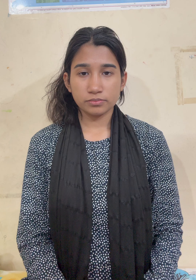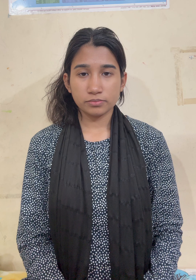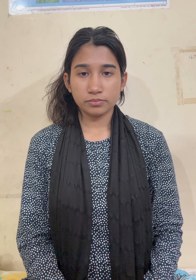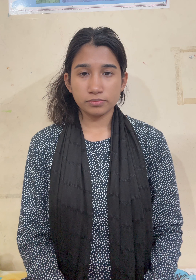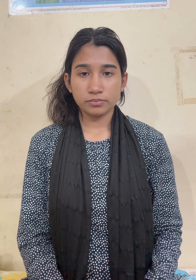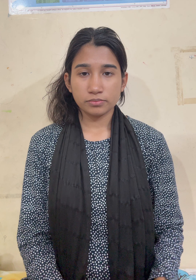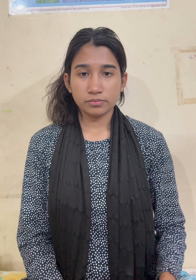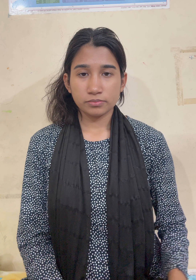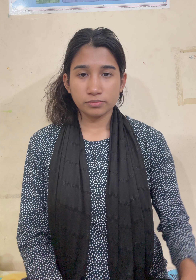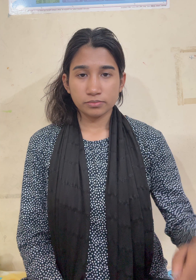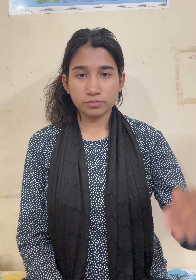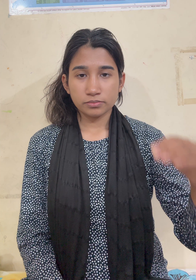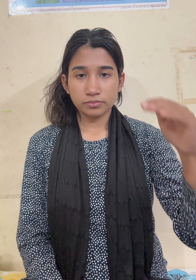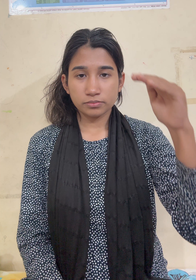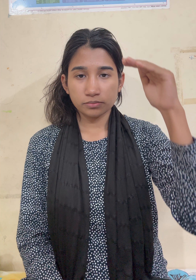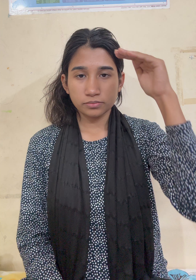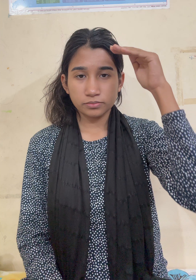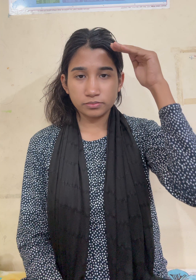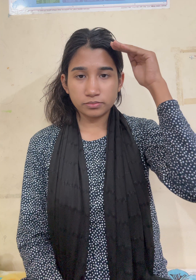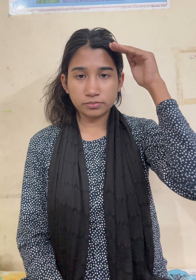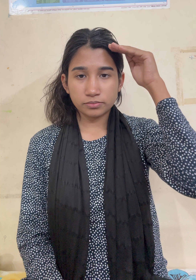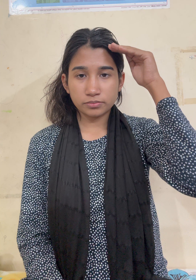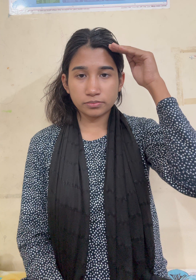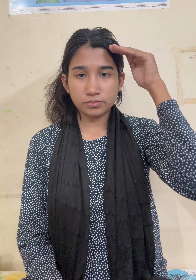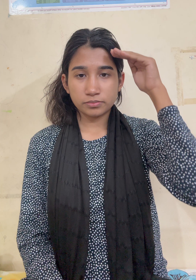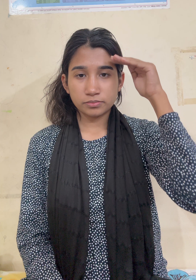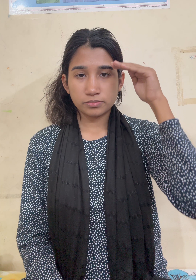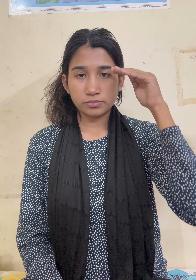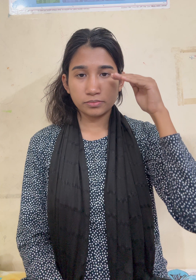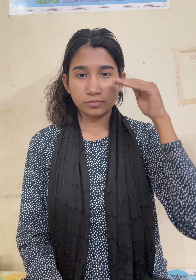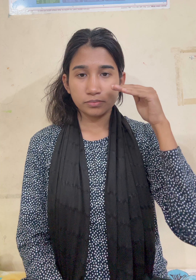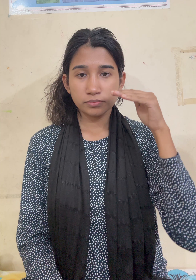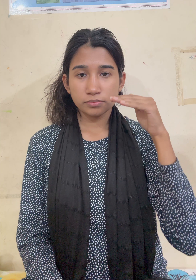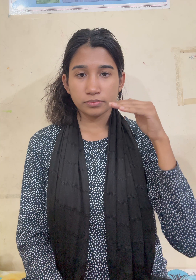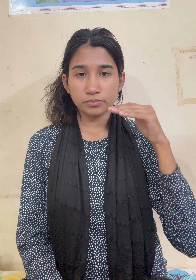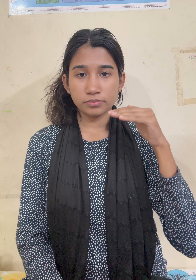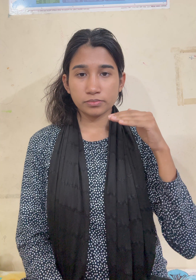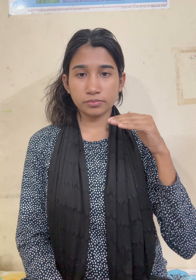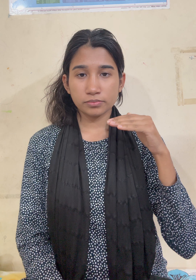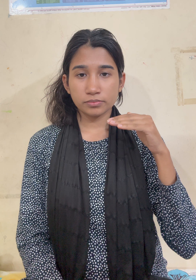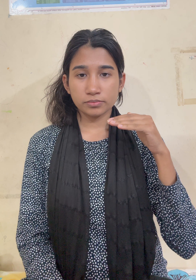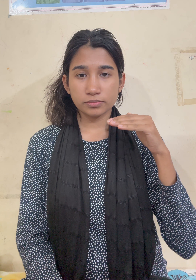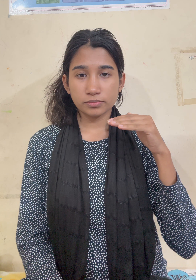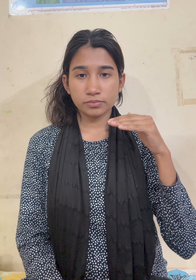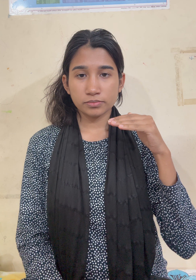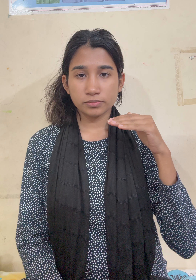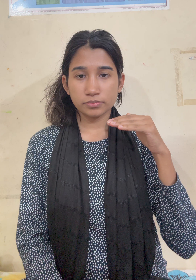খাটো